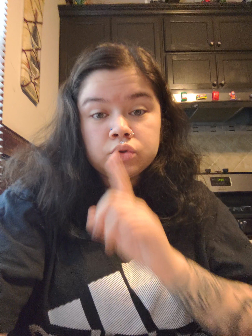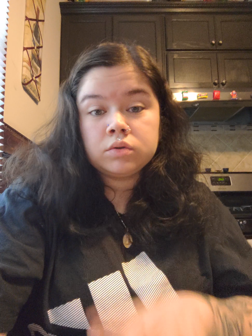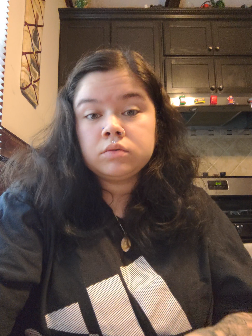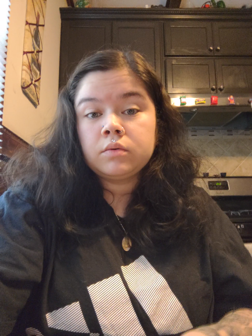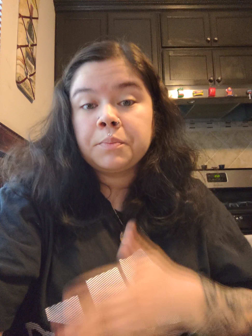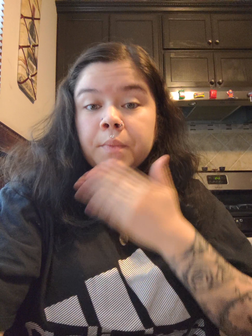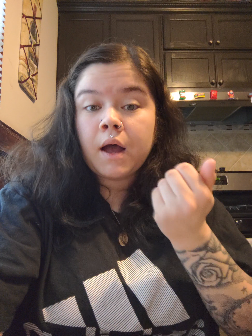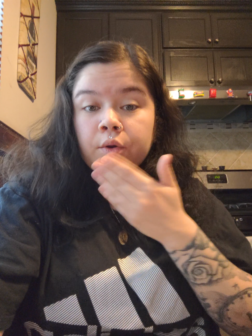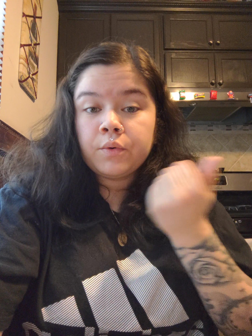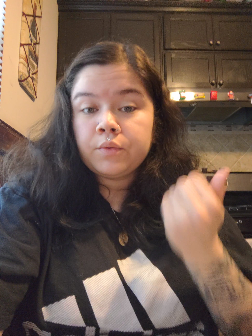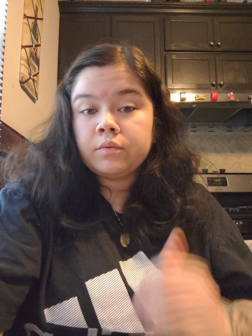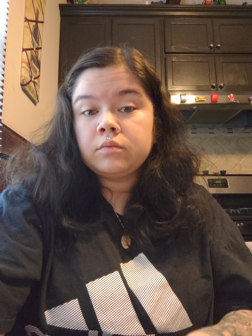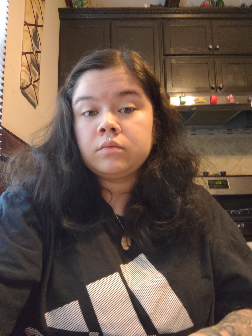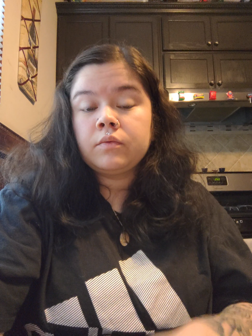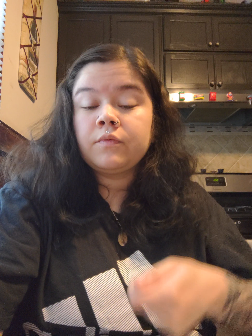better